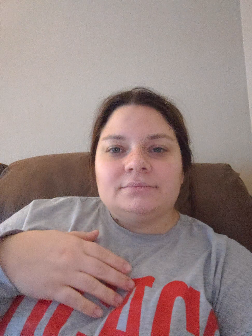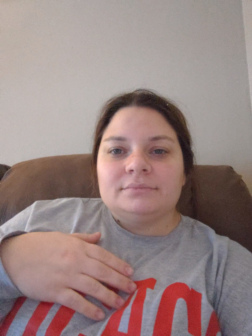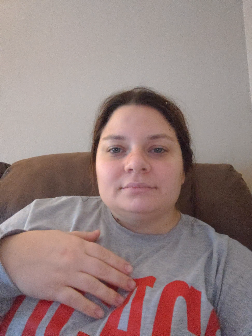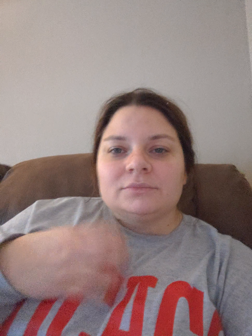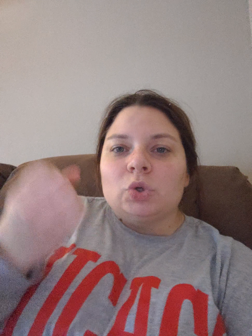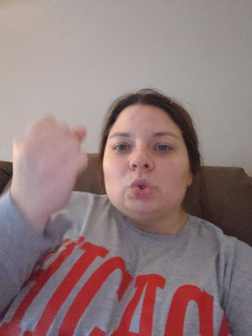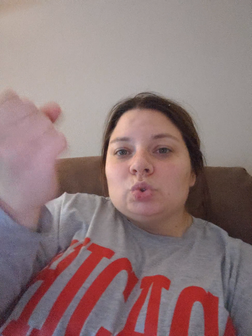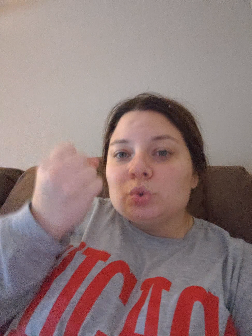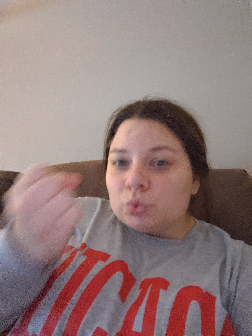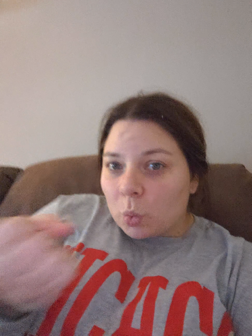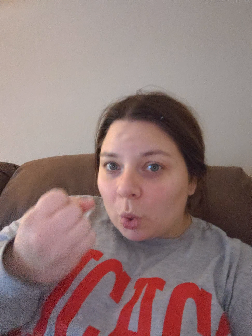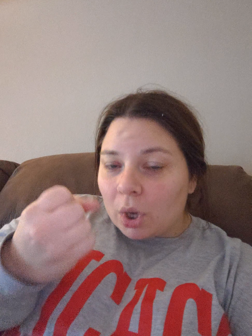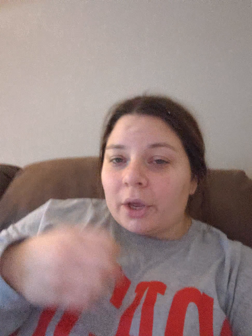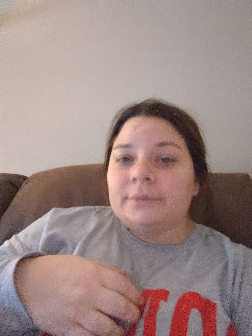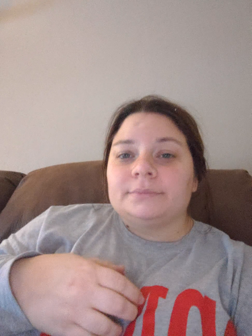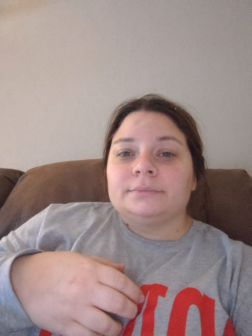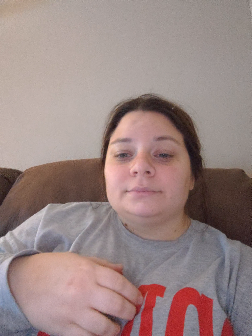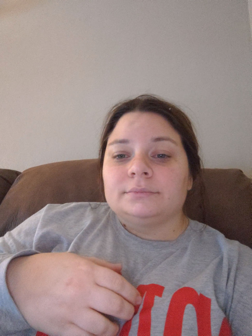drawer